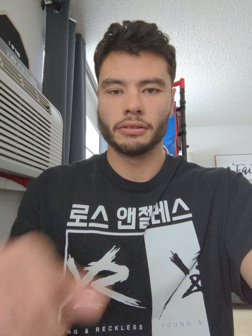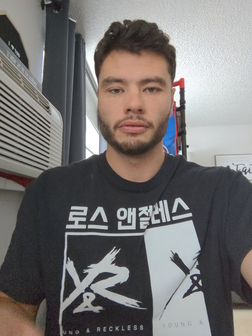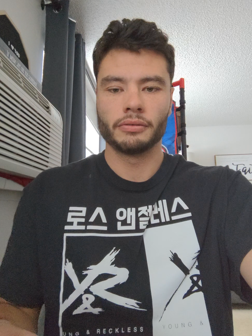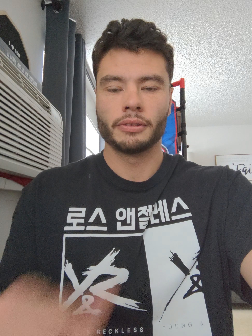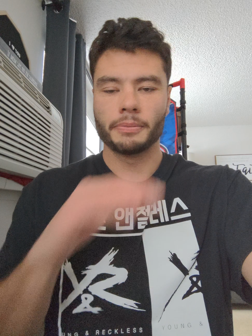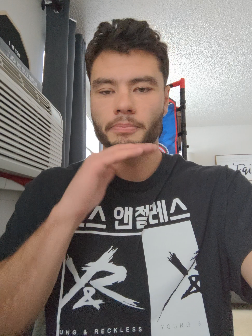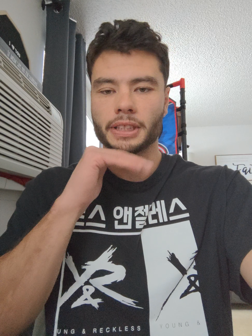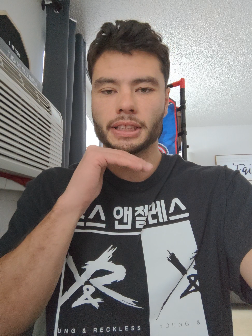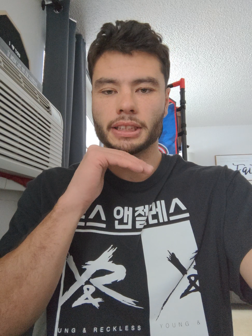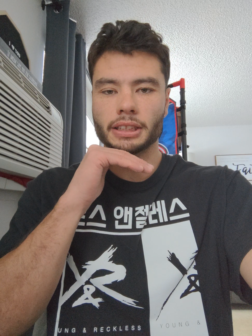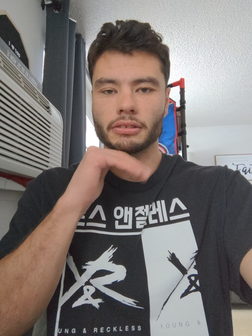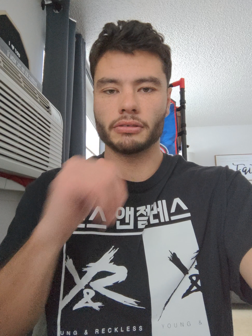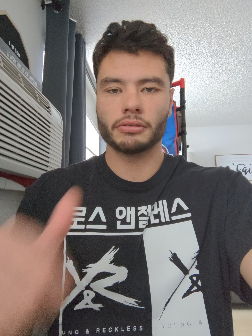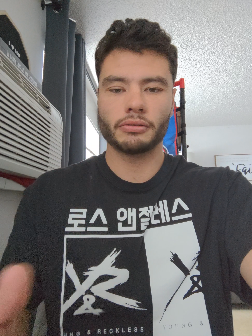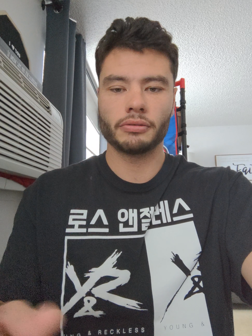pig